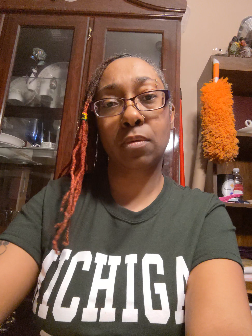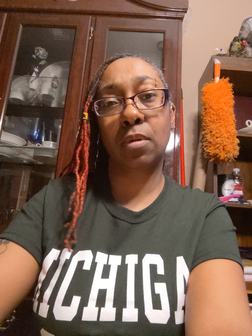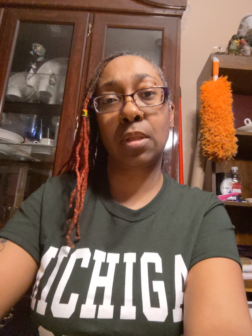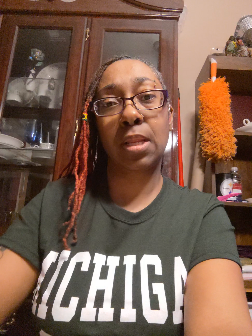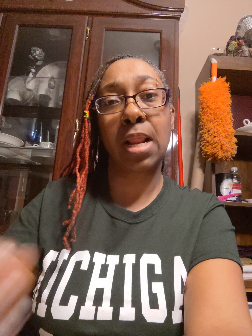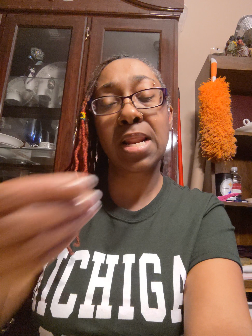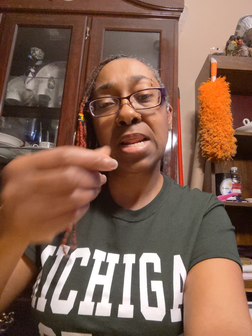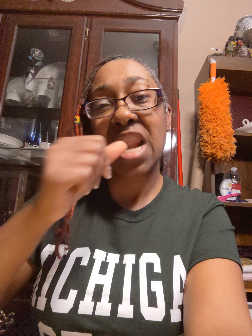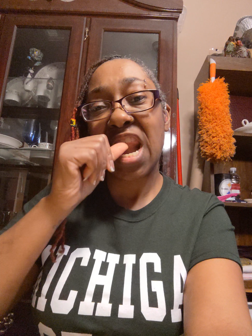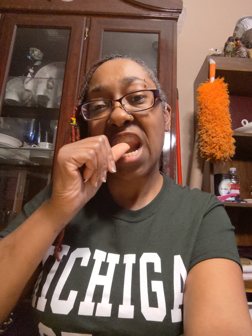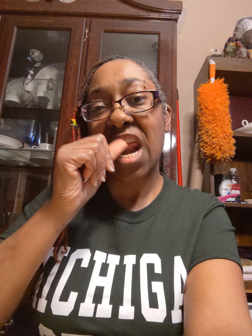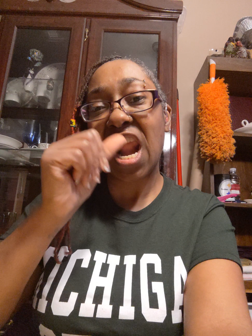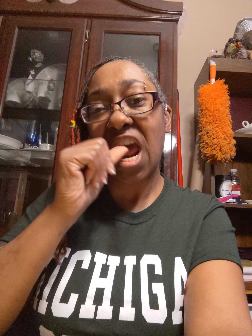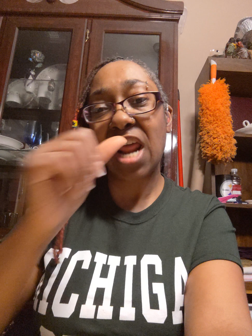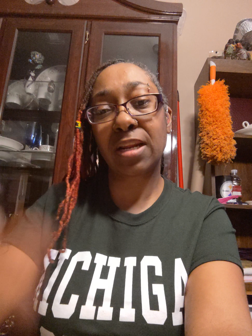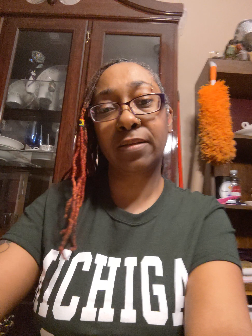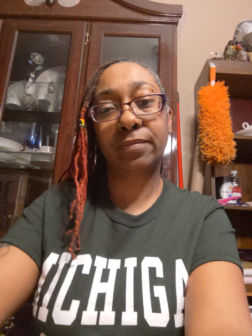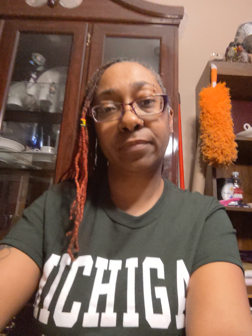nuts